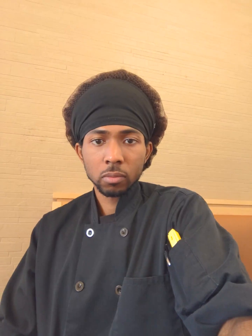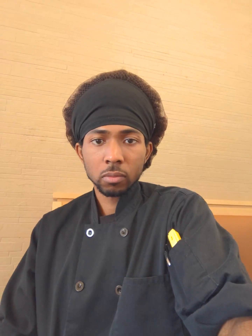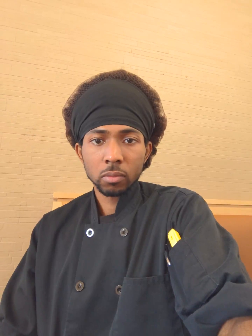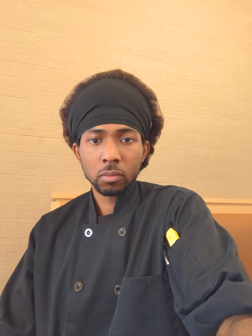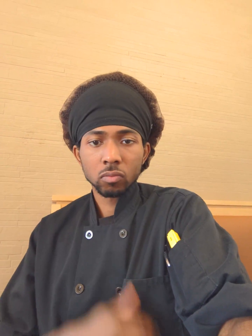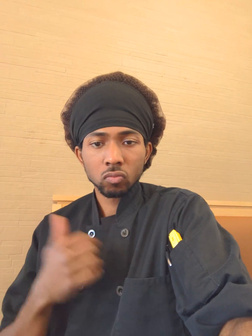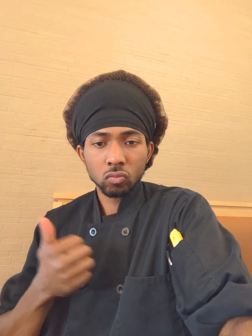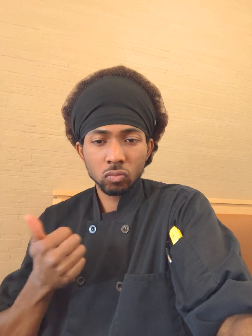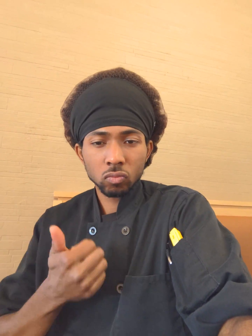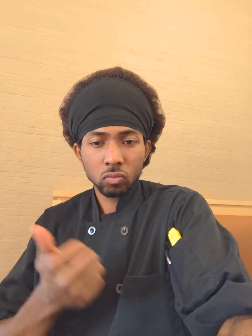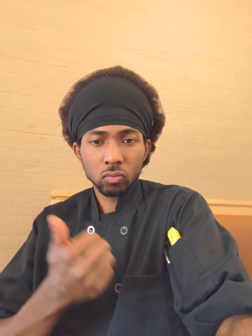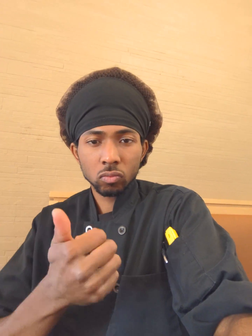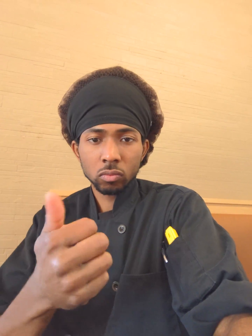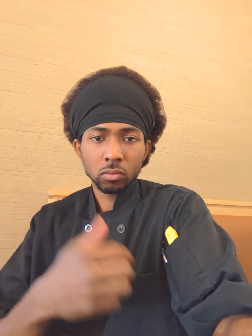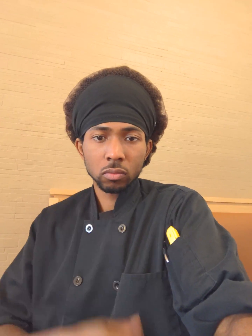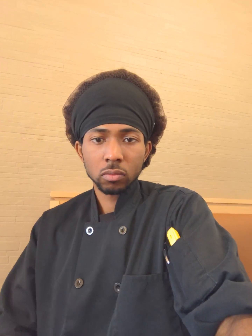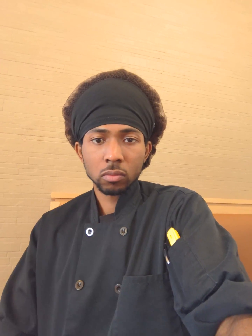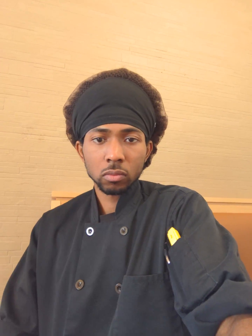chase